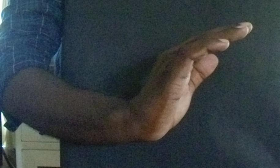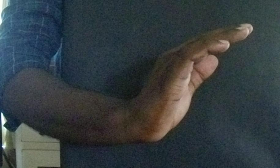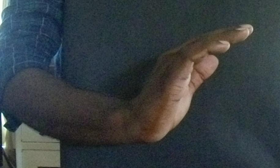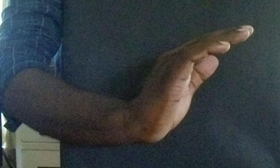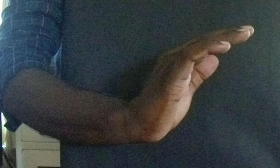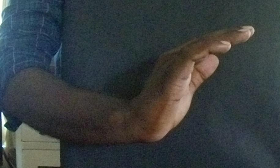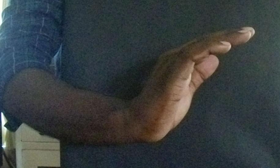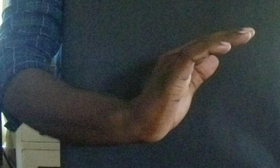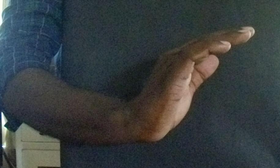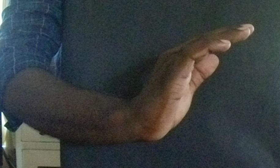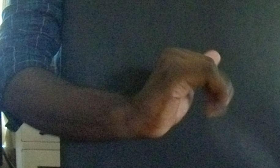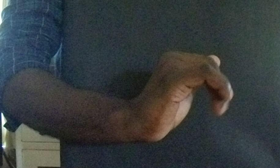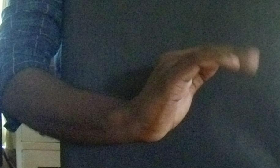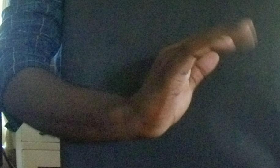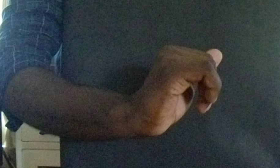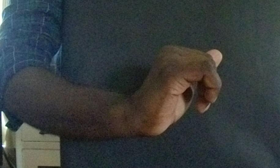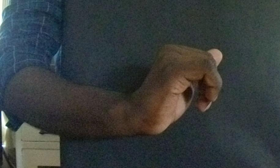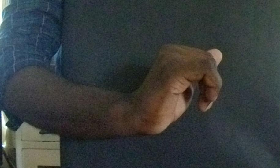call